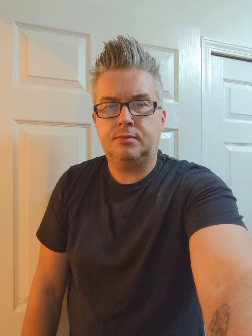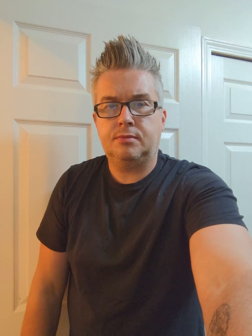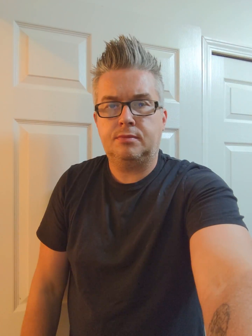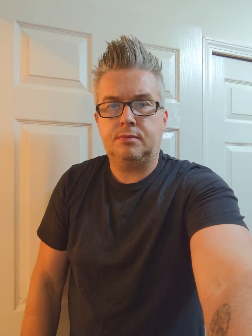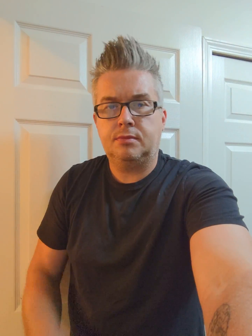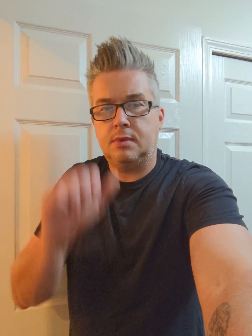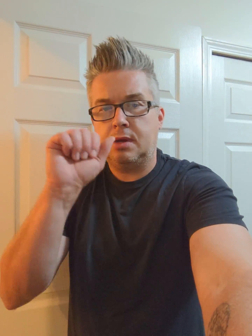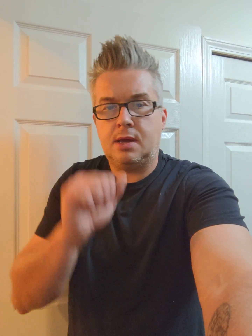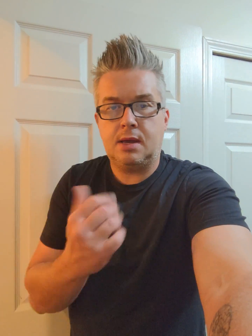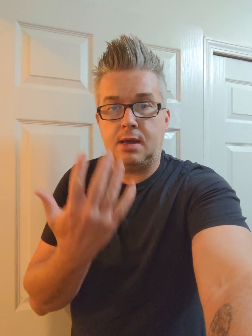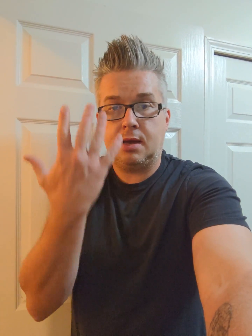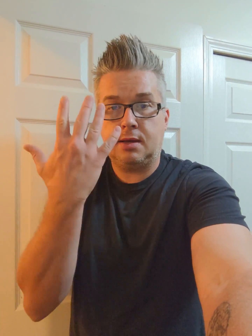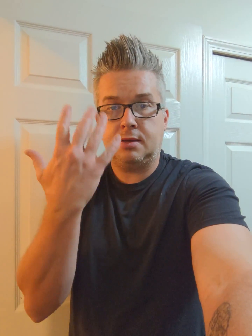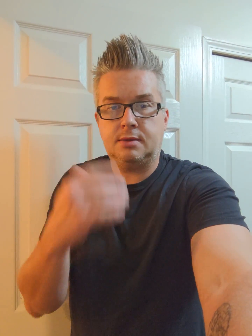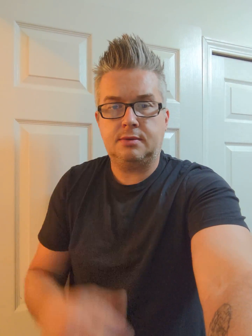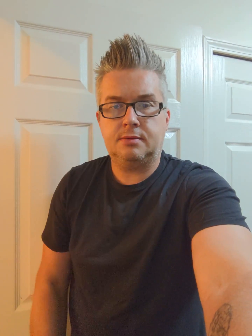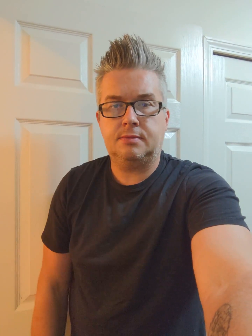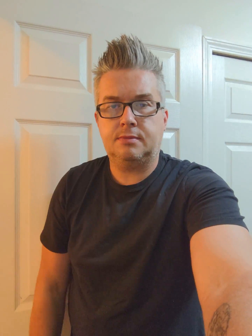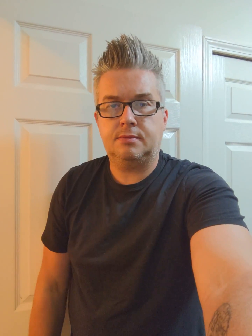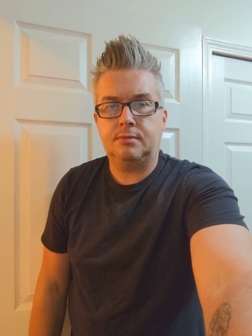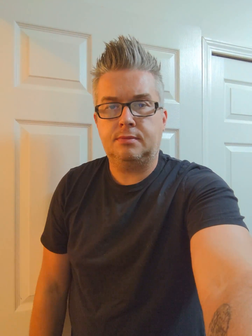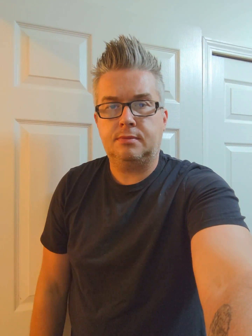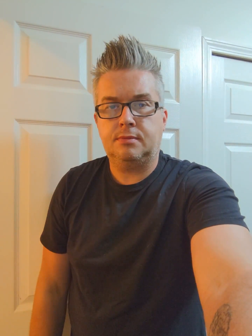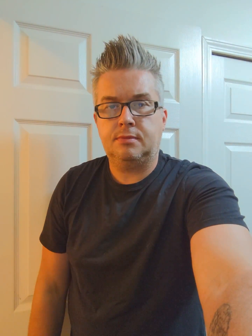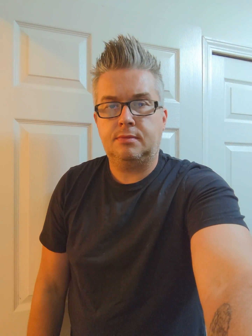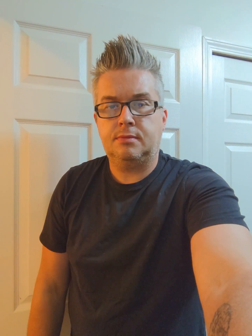gloves